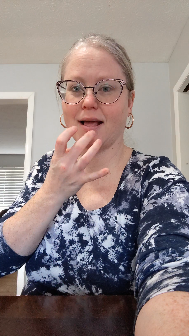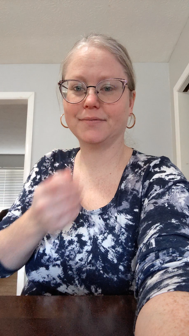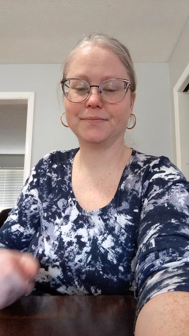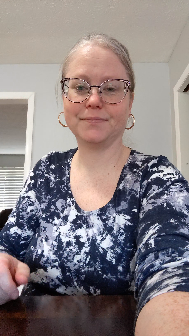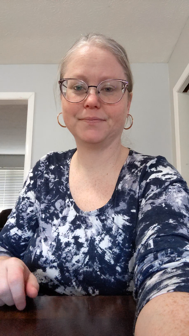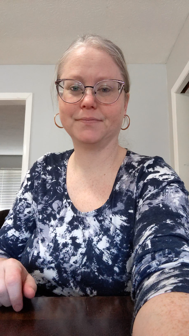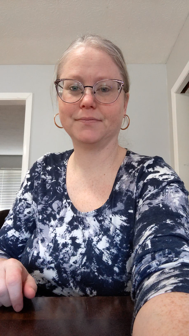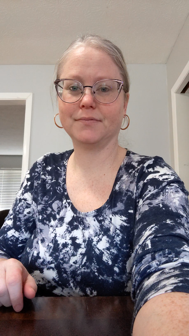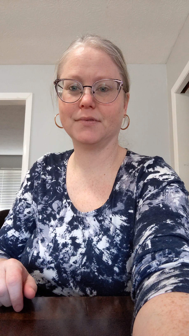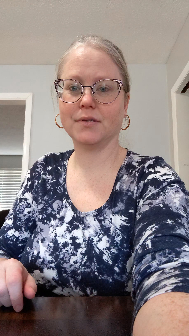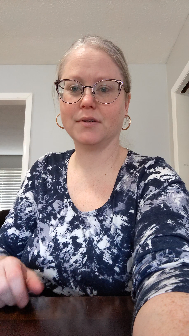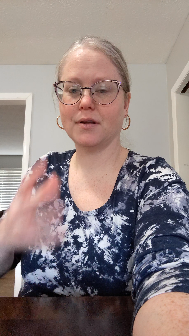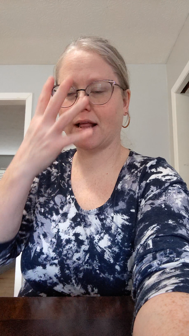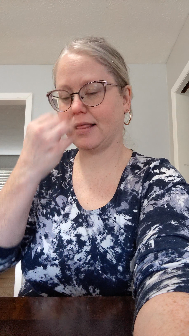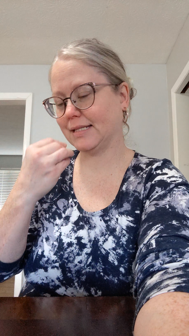asleep